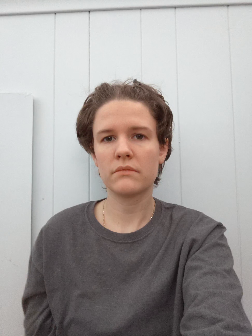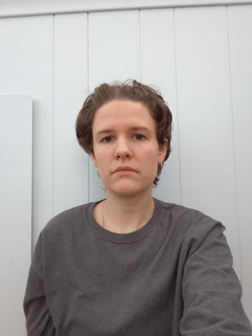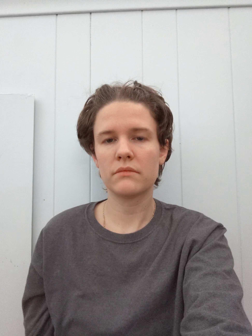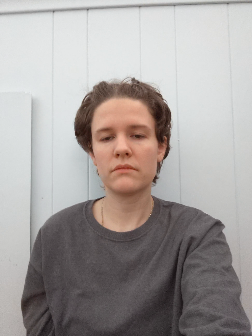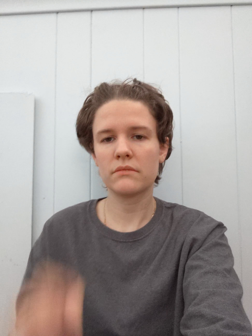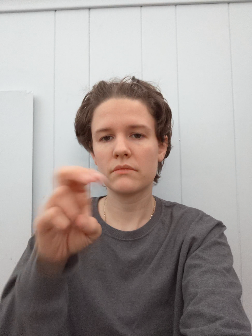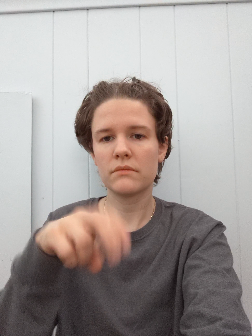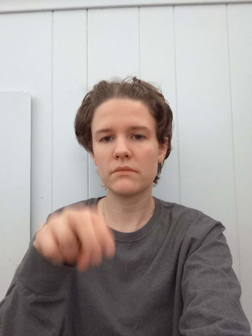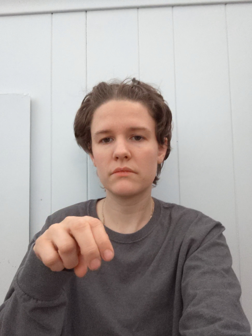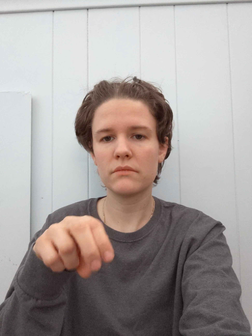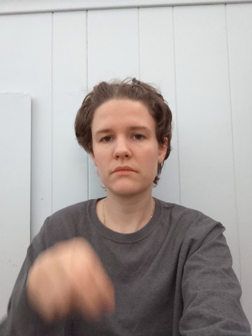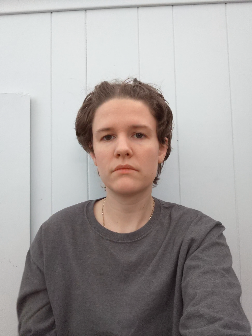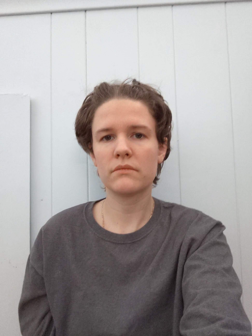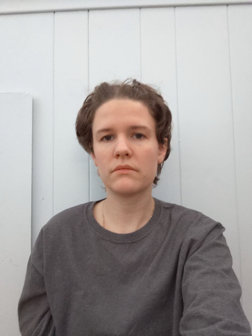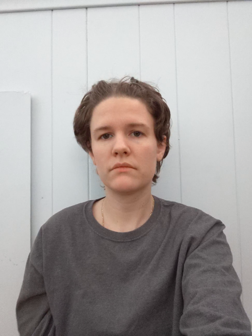chair